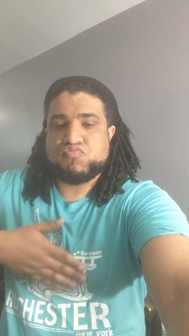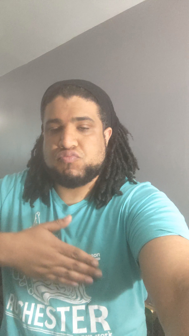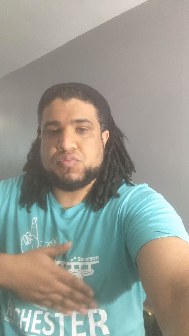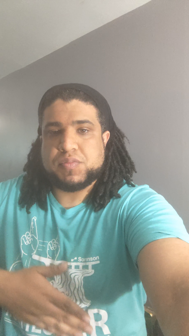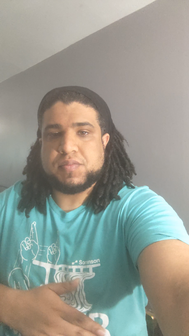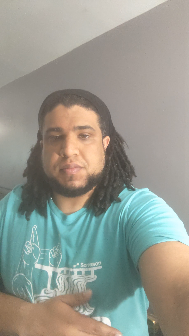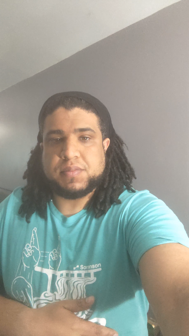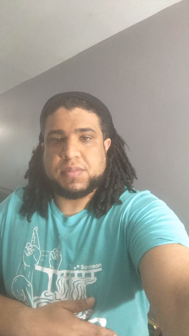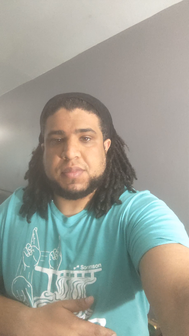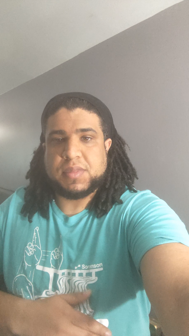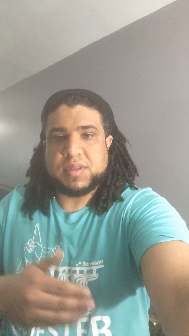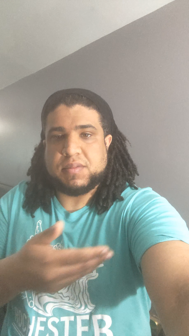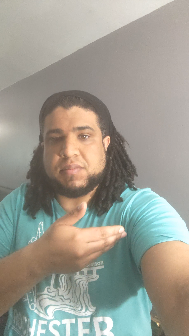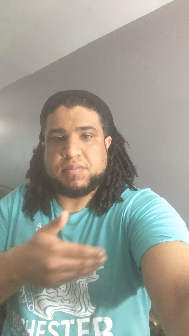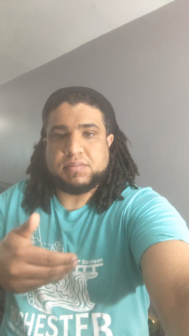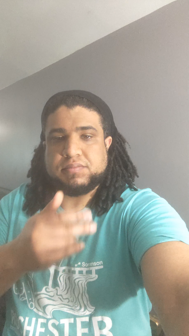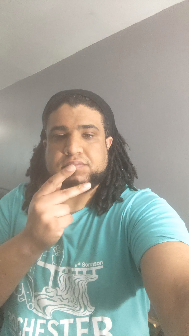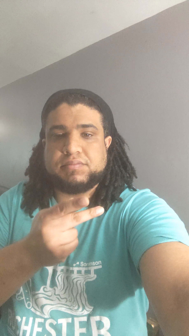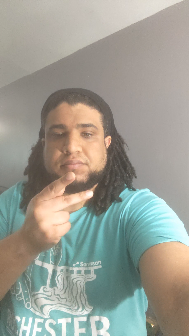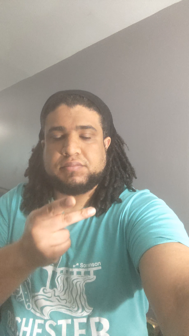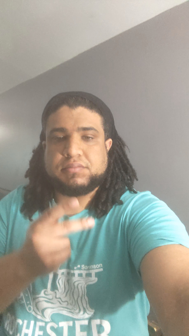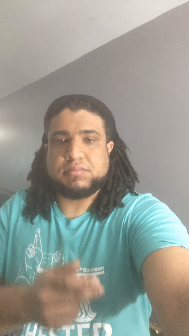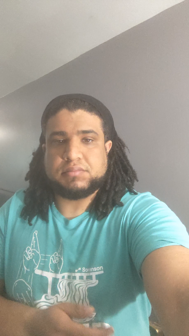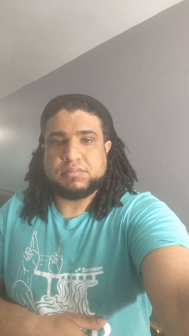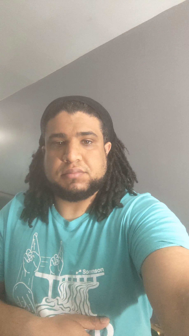babysitter